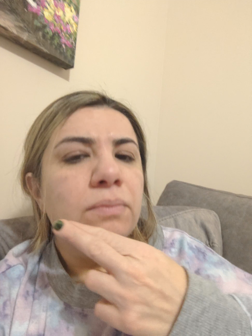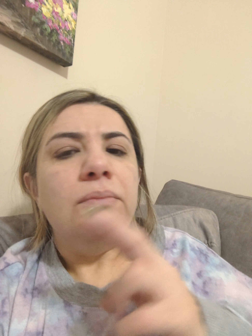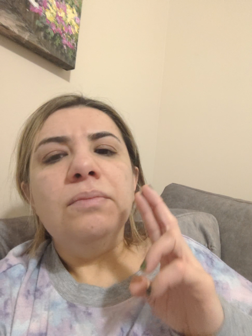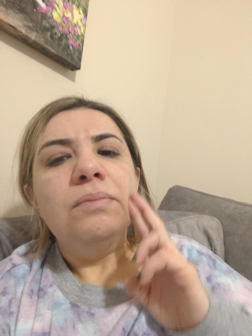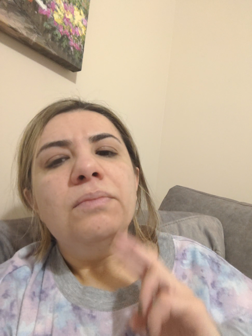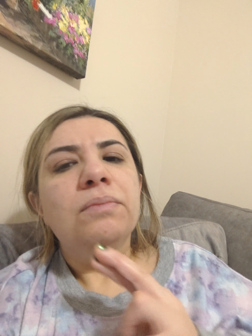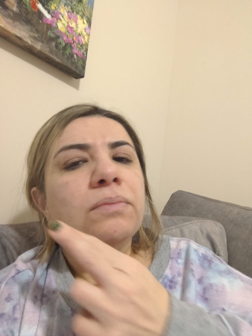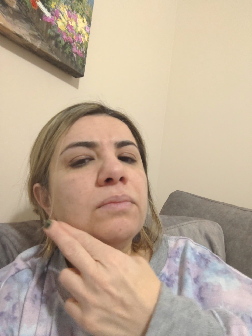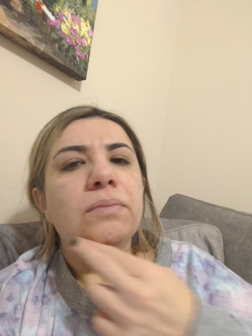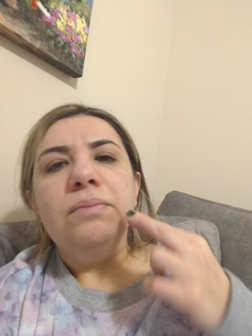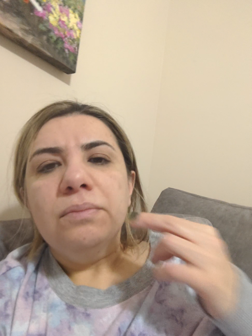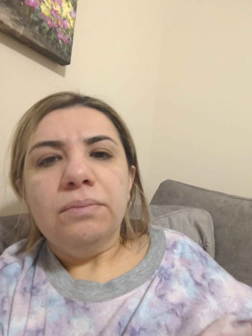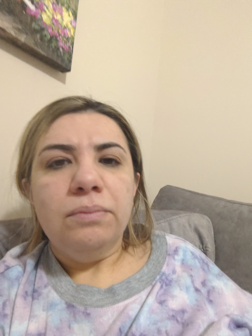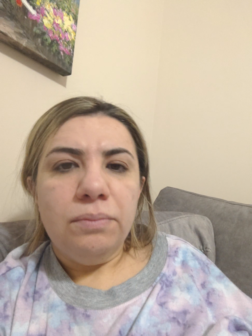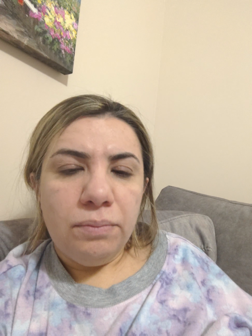chin